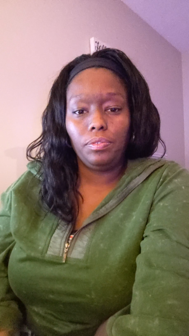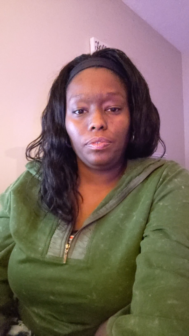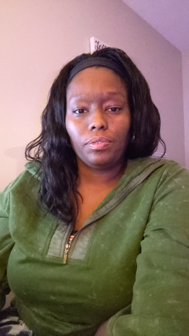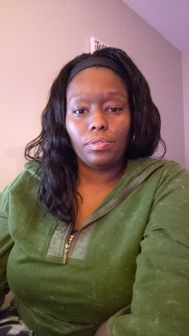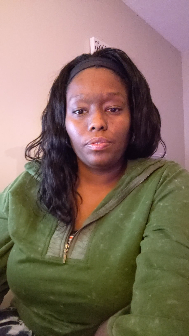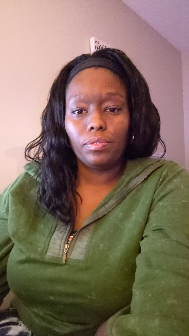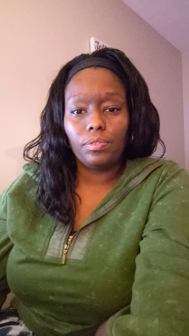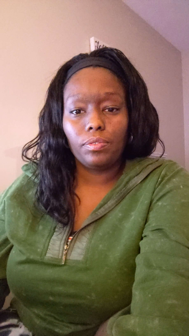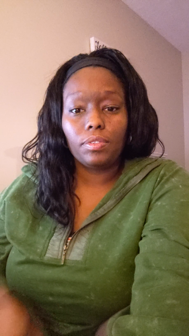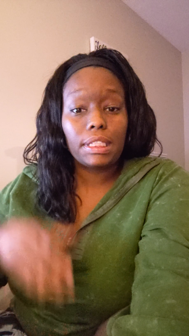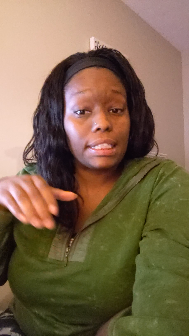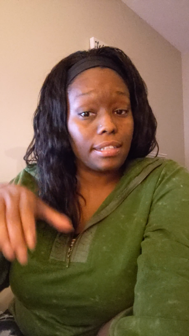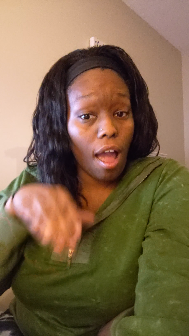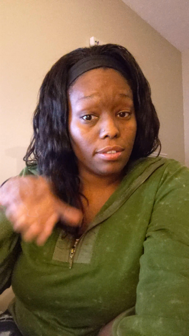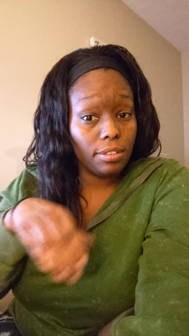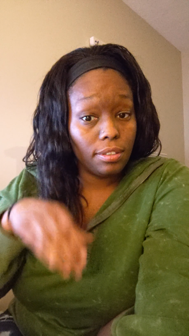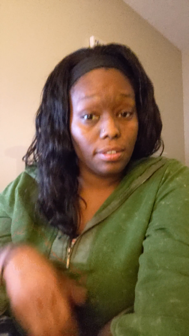does